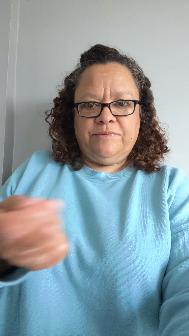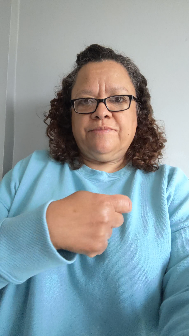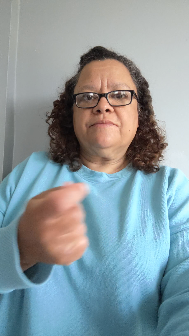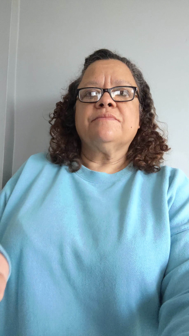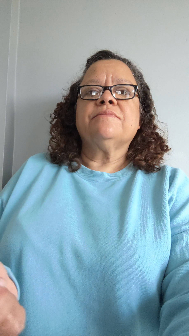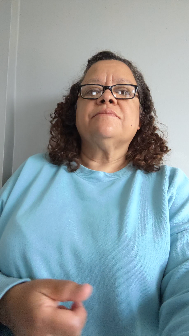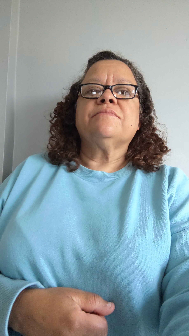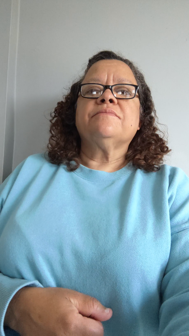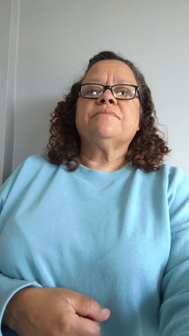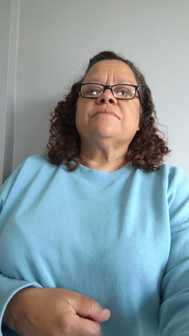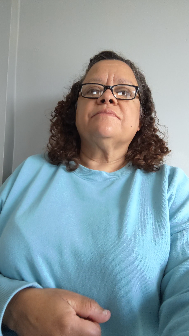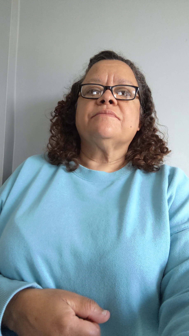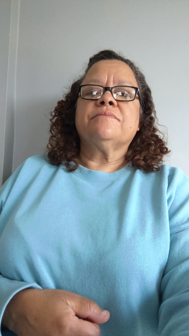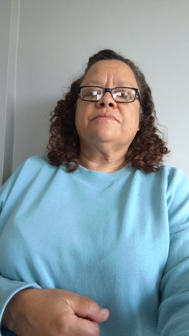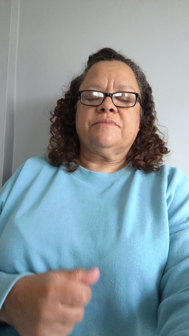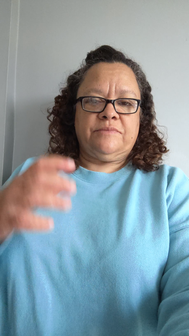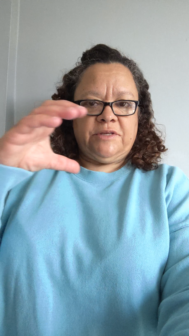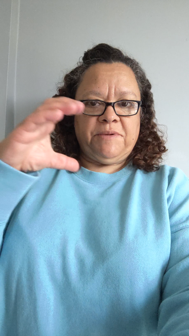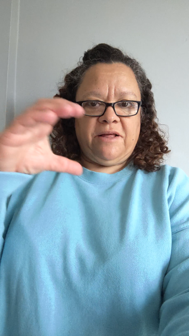ball